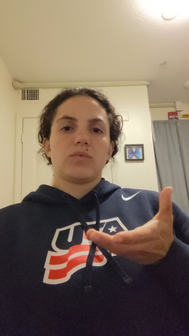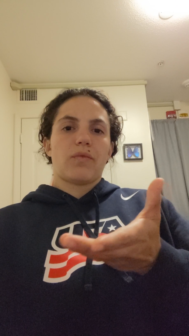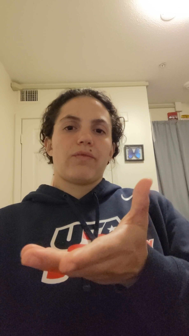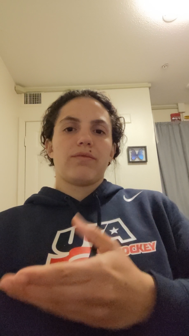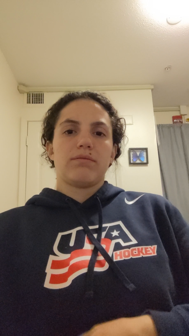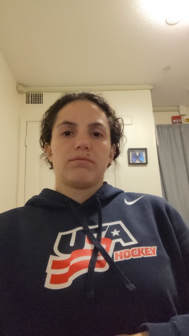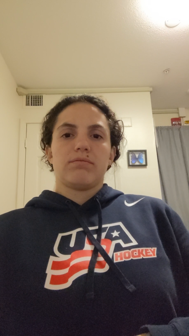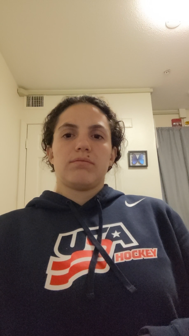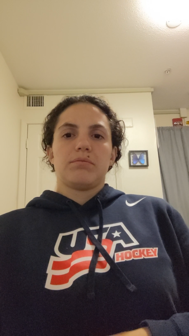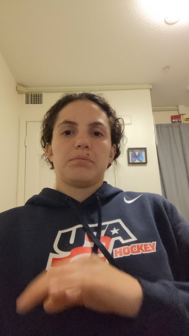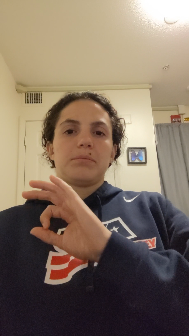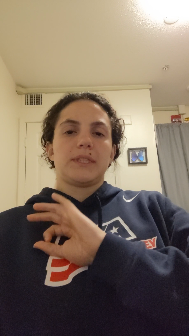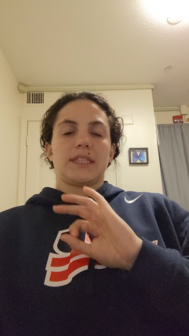beads